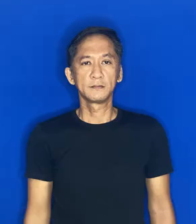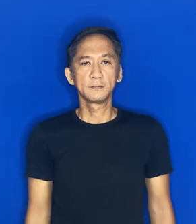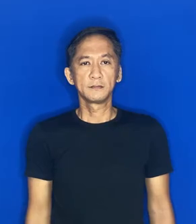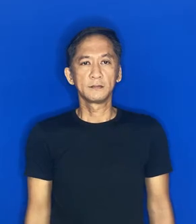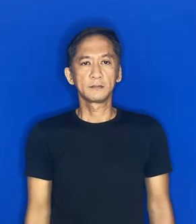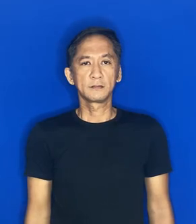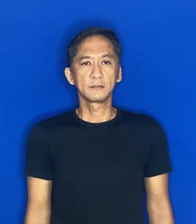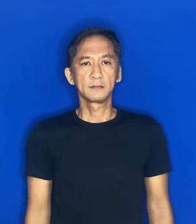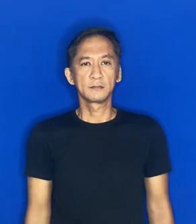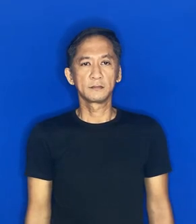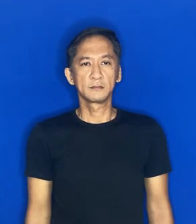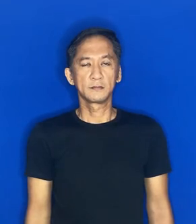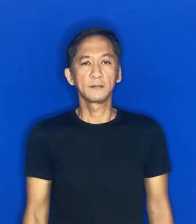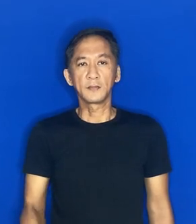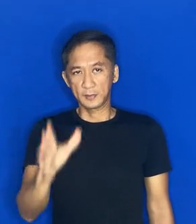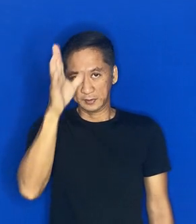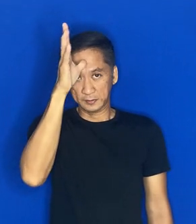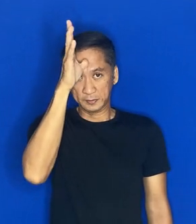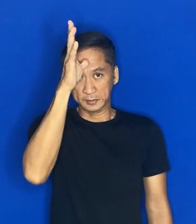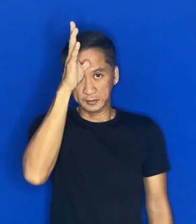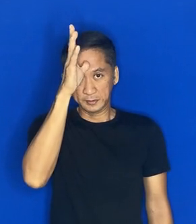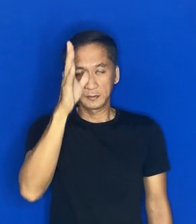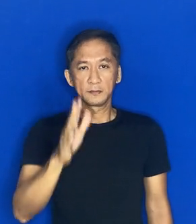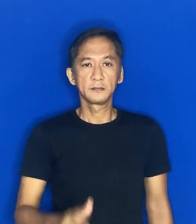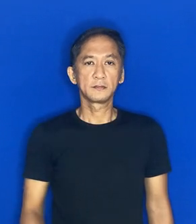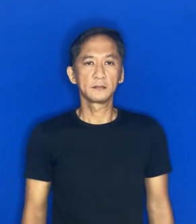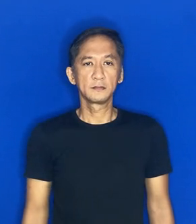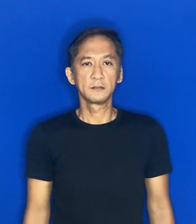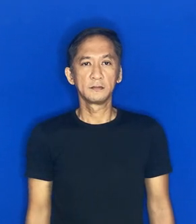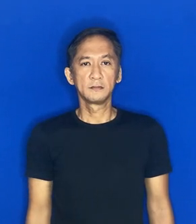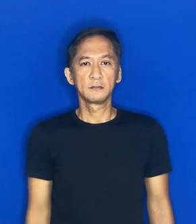father